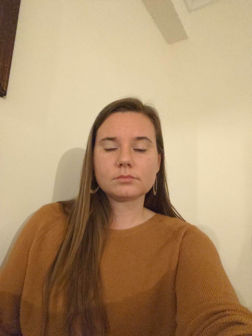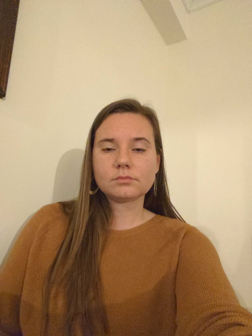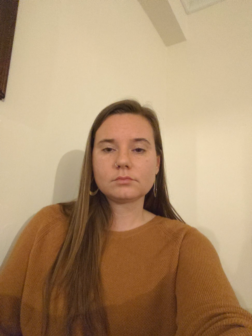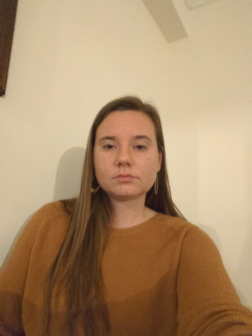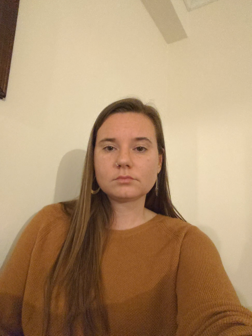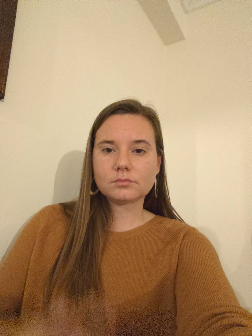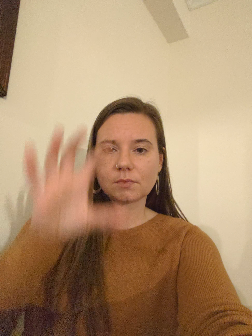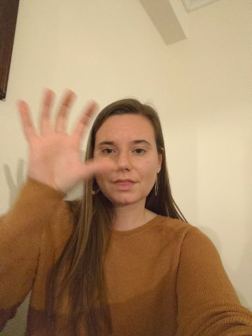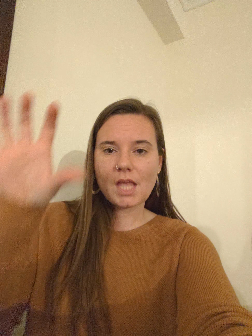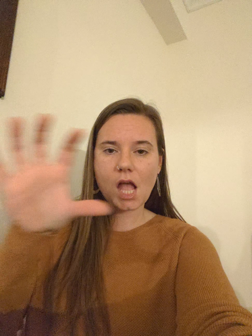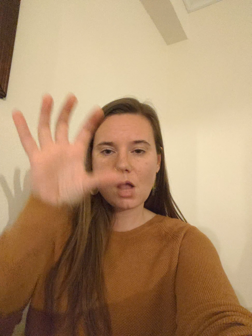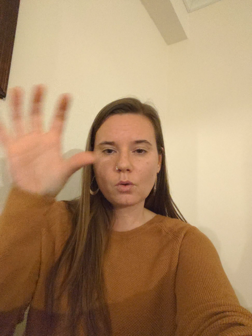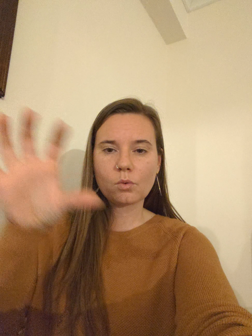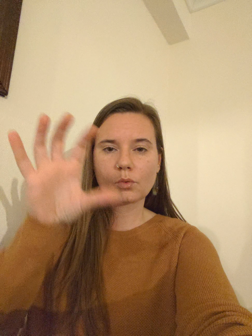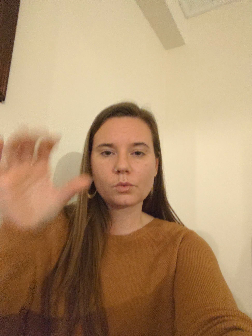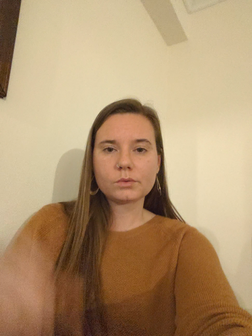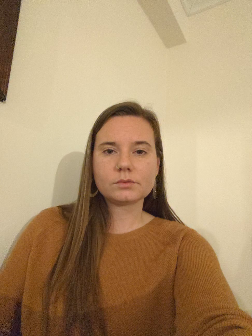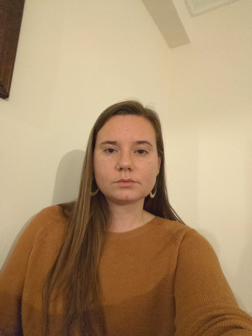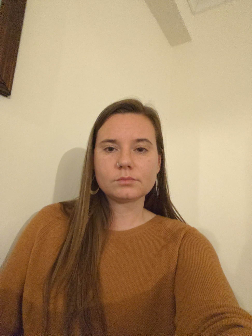cloud